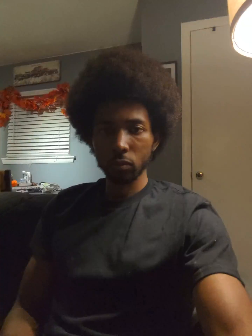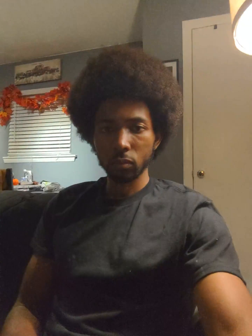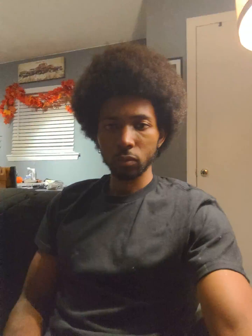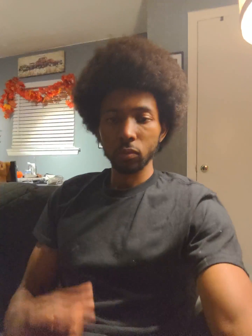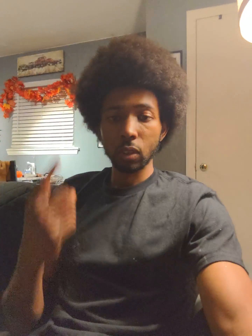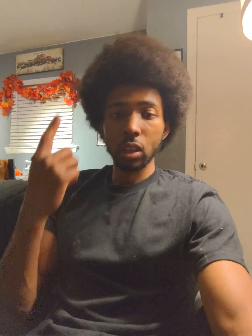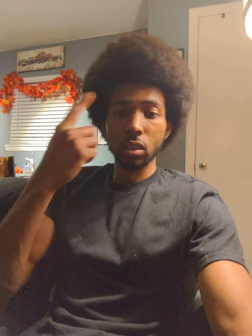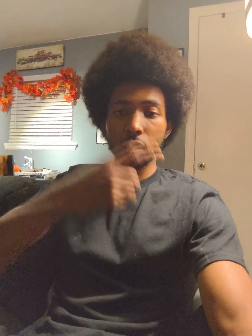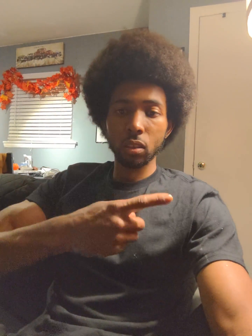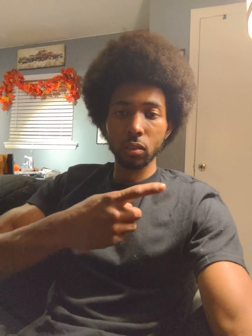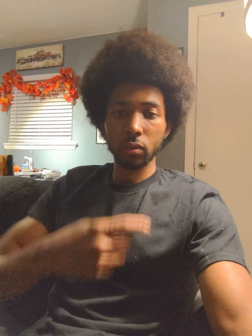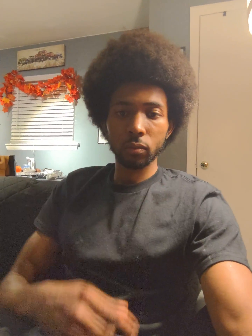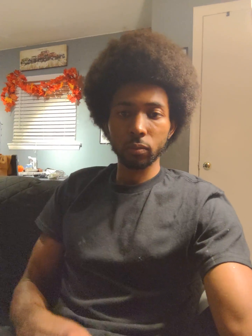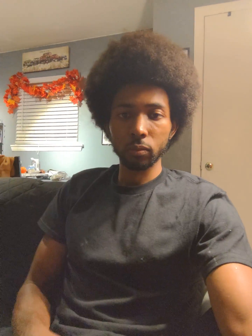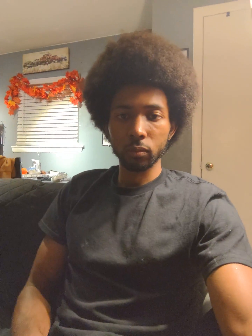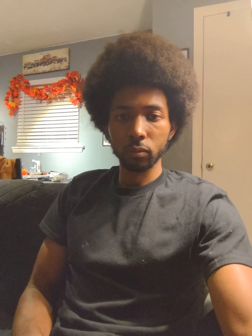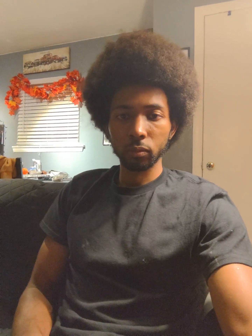day